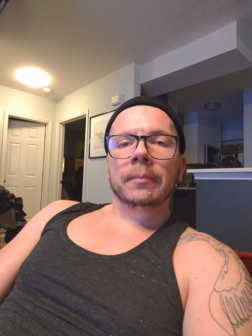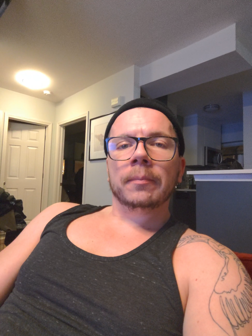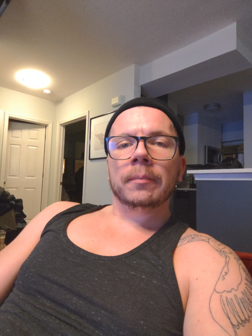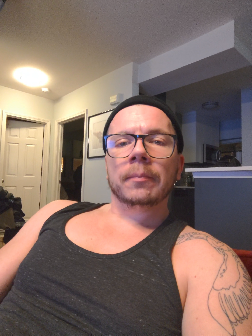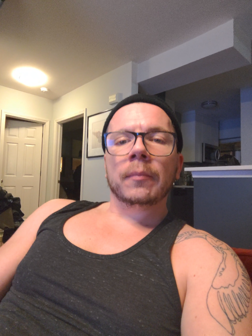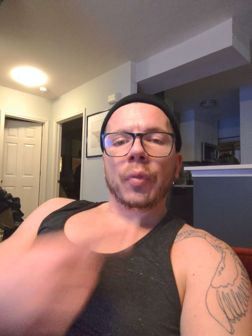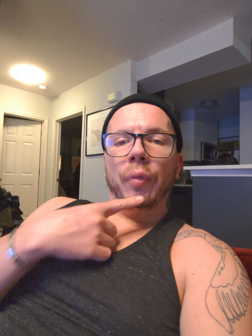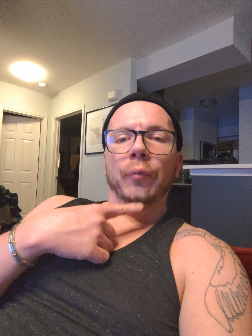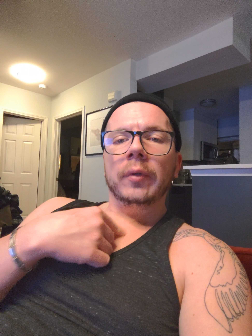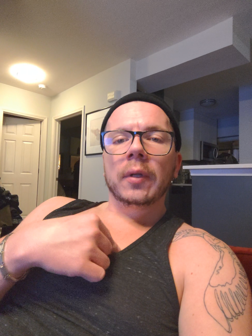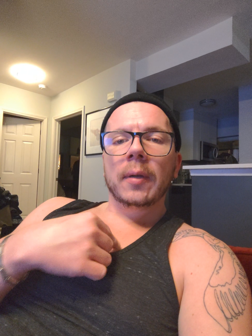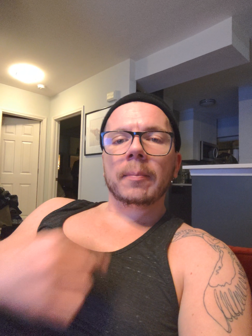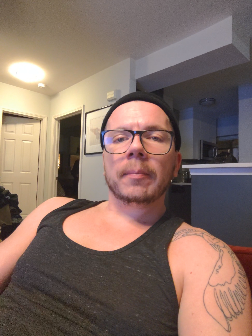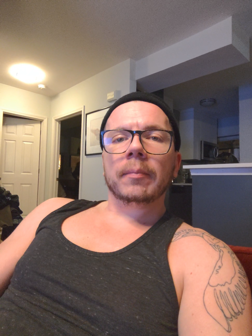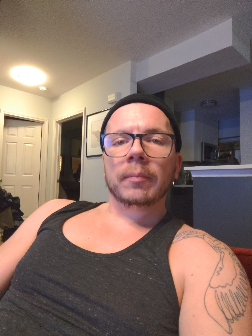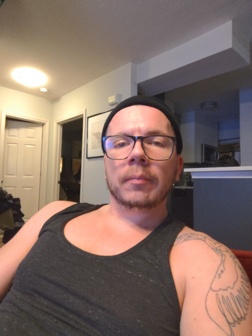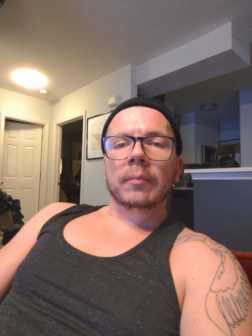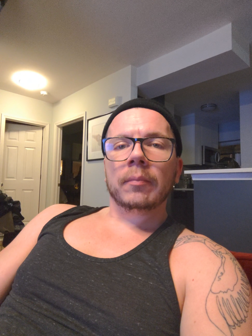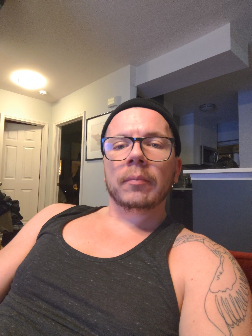thirsty